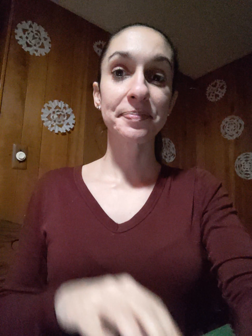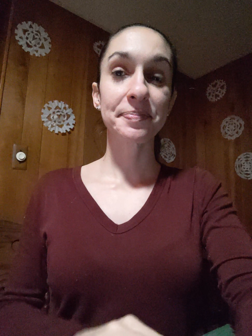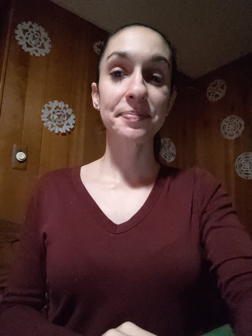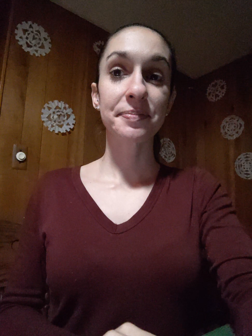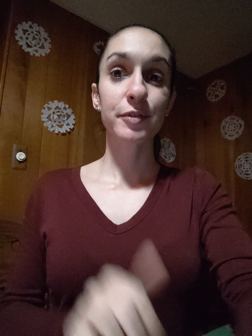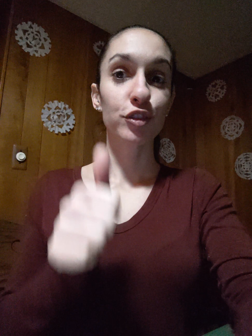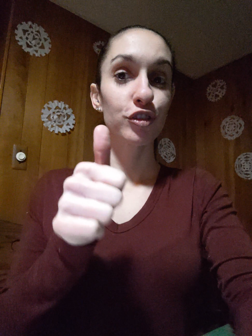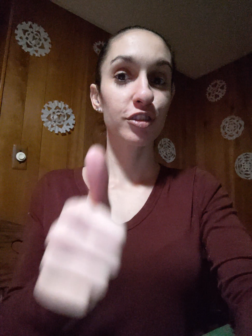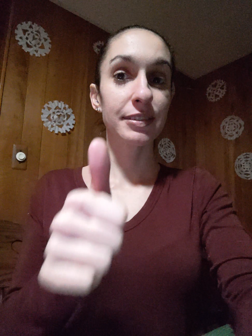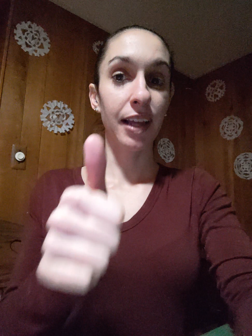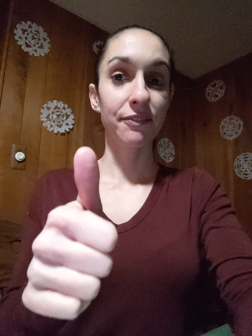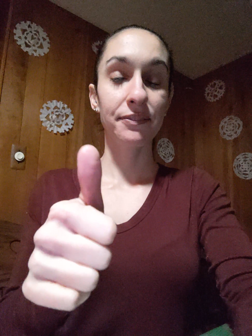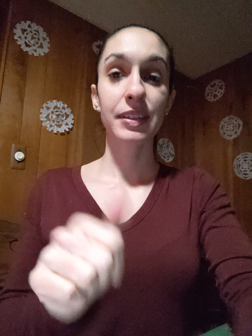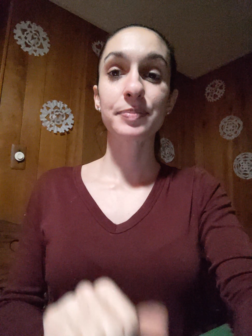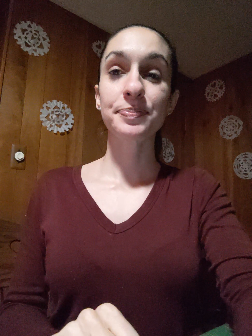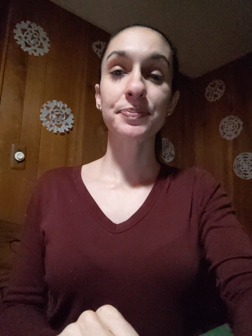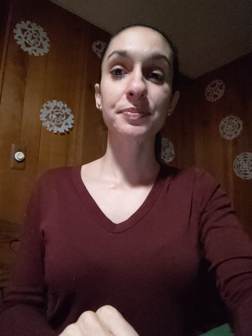yourself